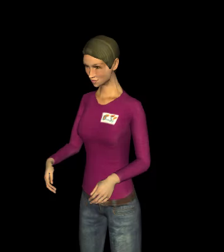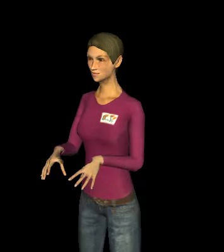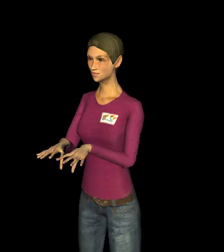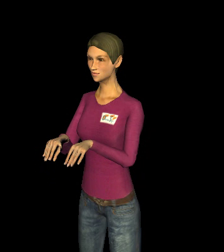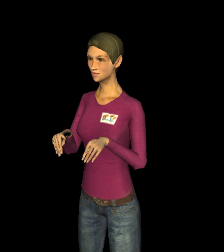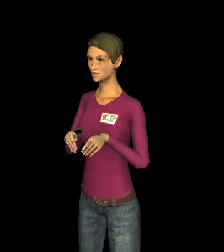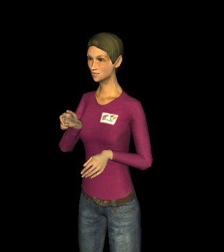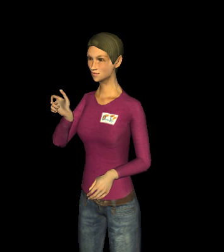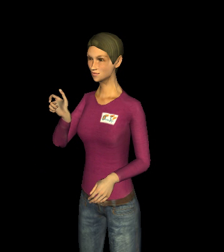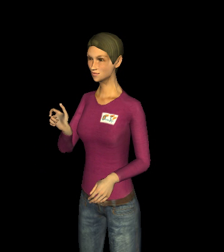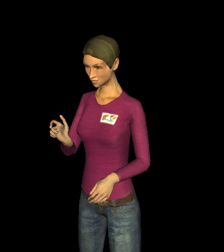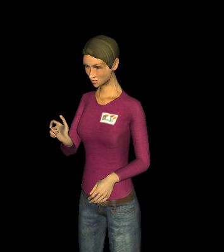فرد من العائلة